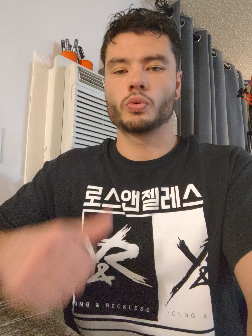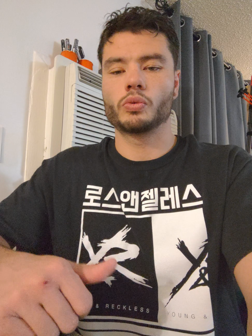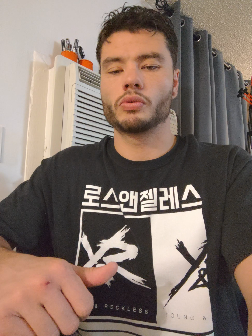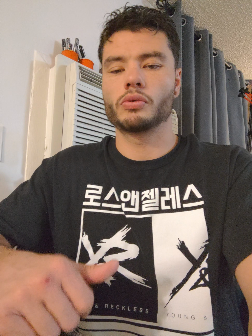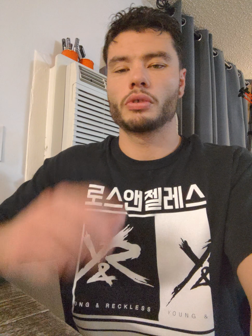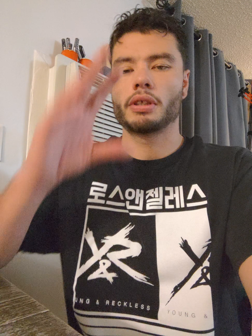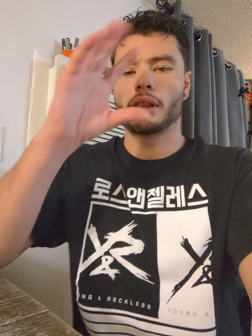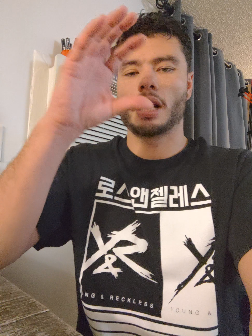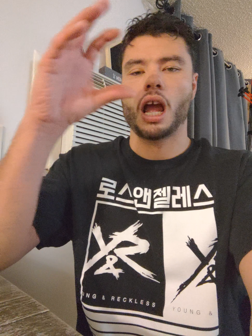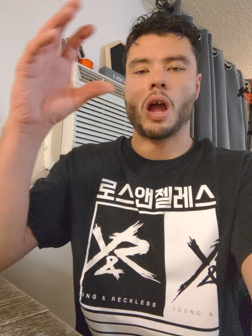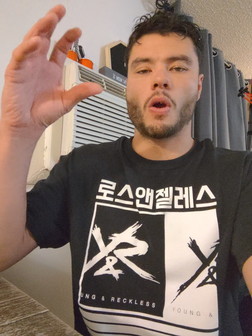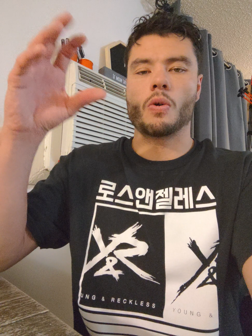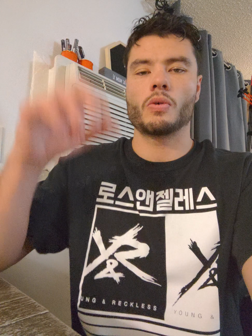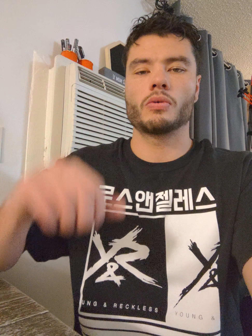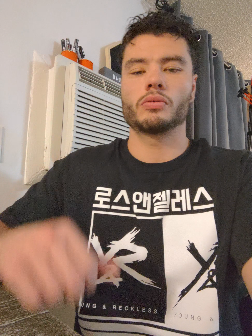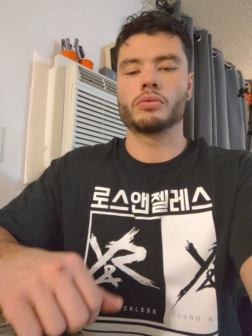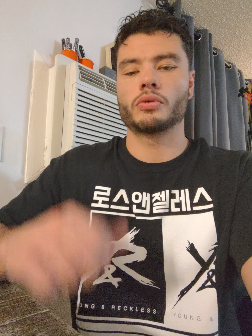cloud